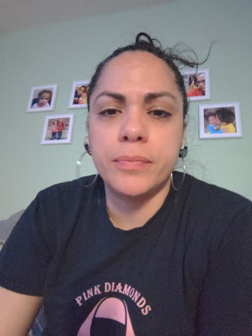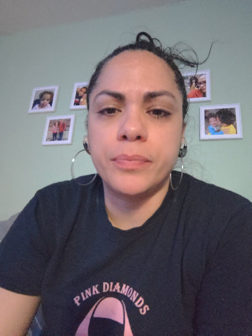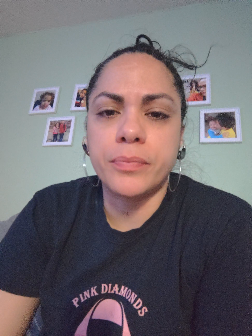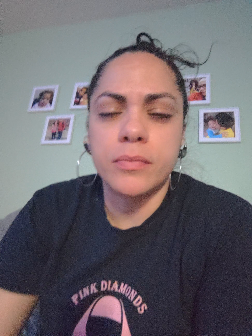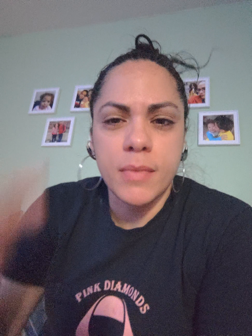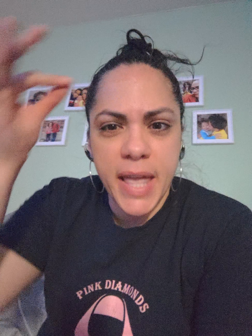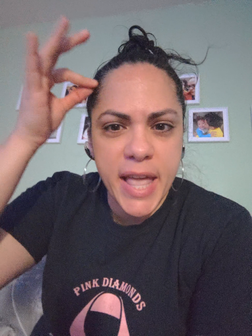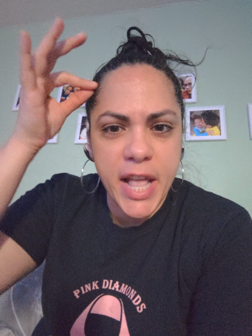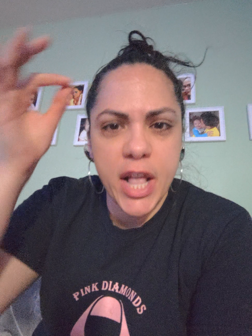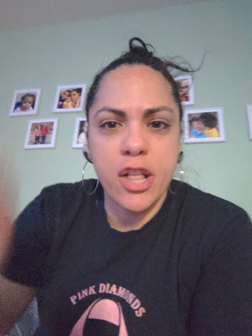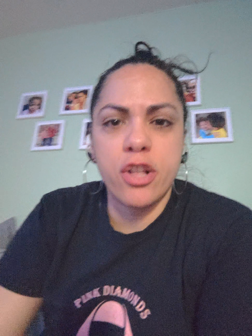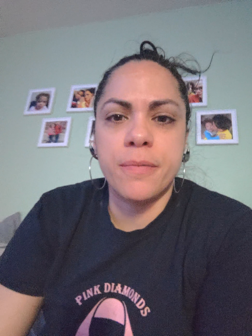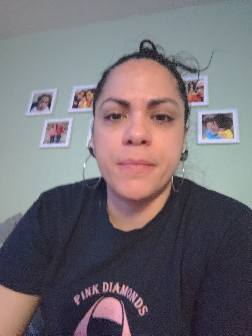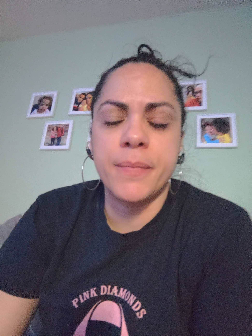hair